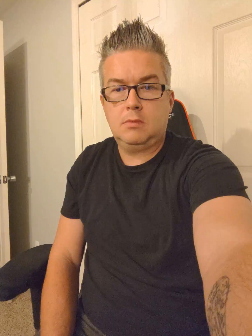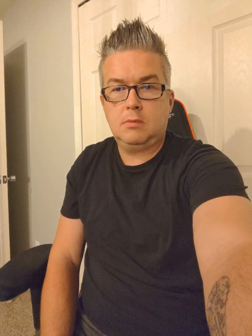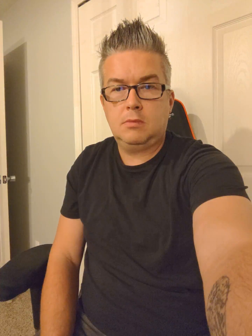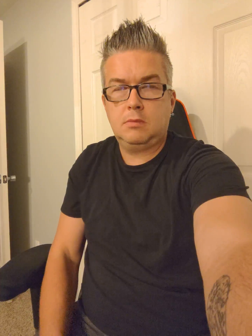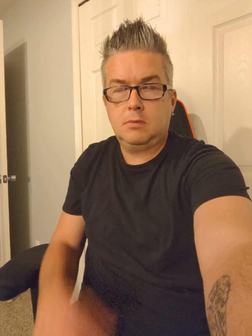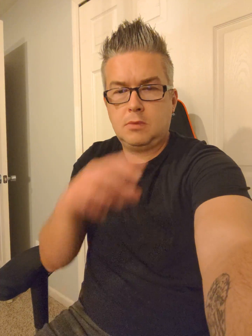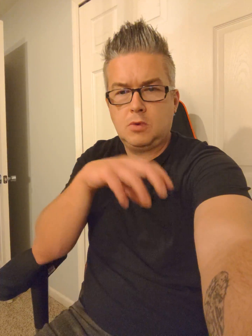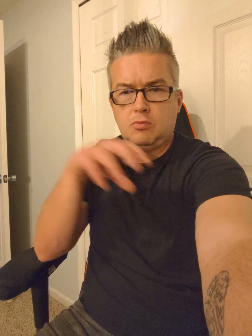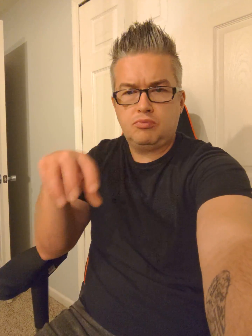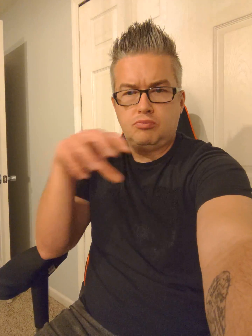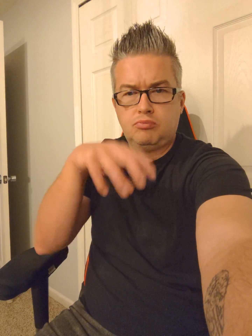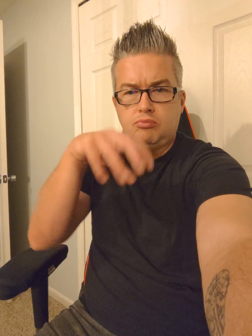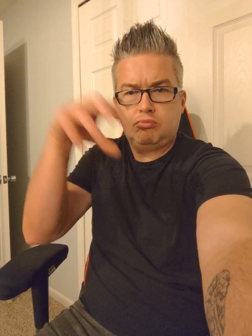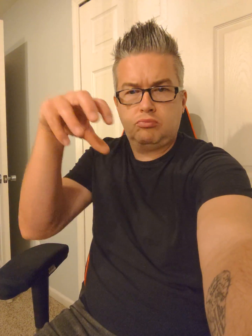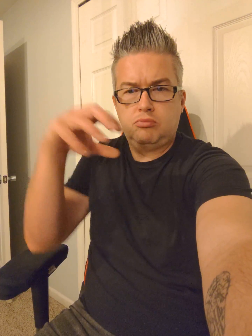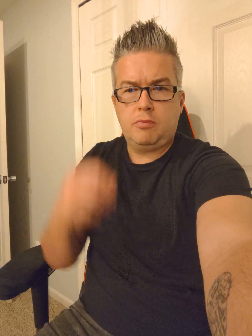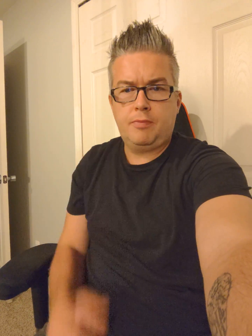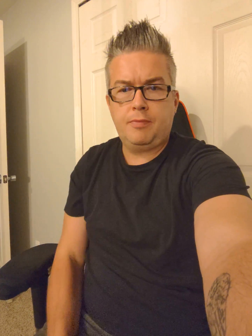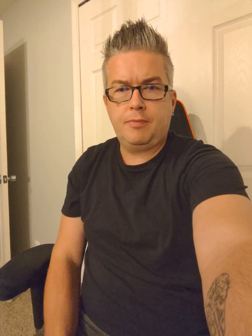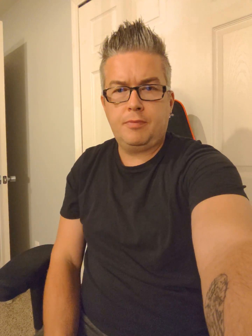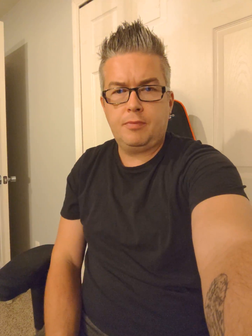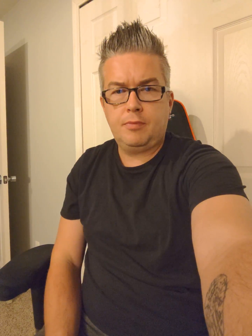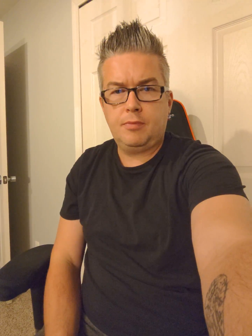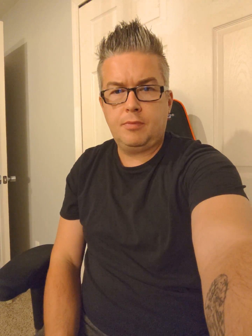block